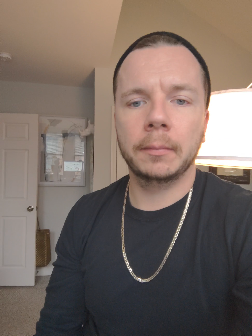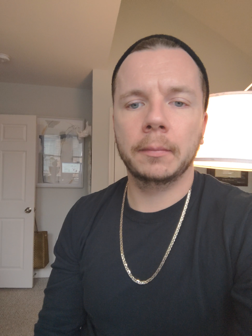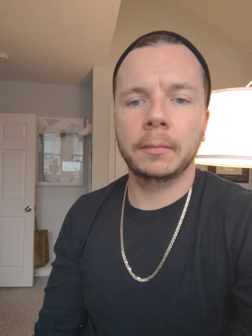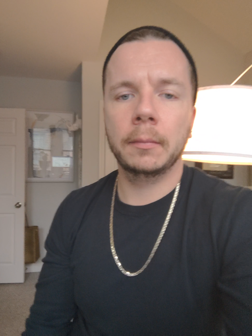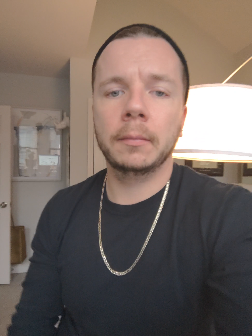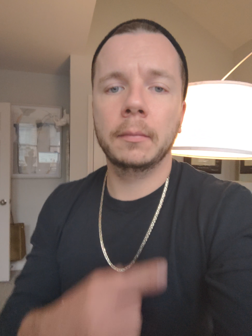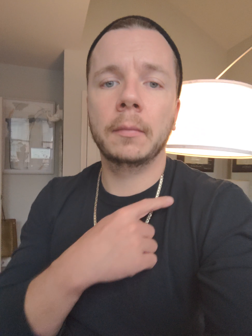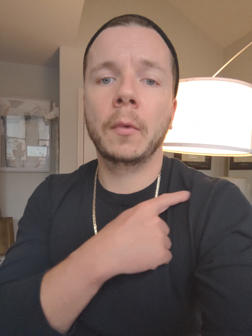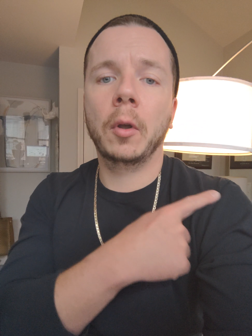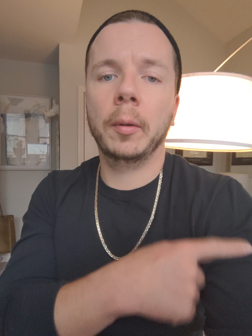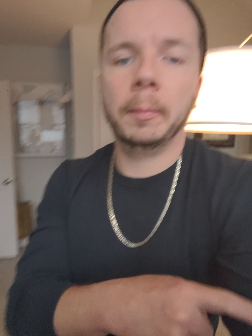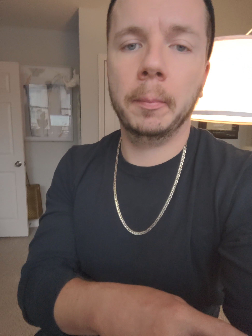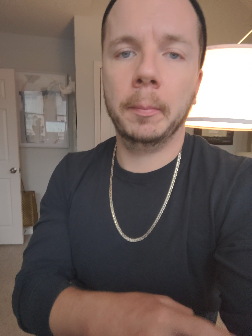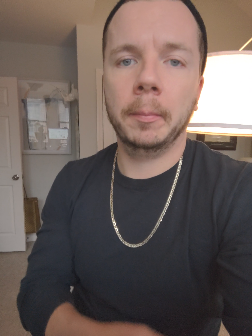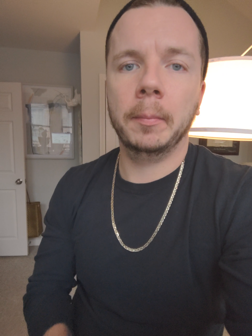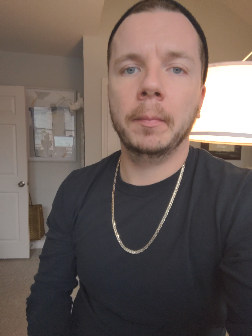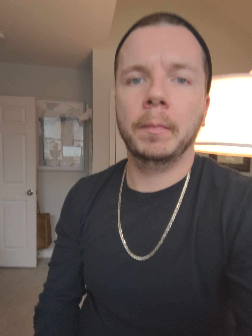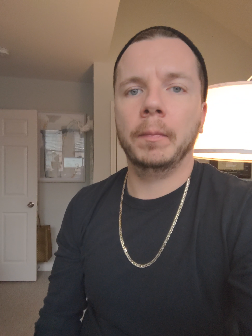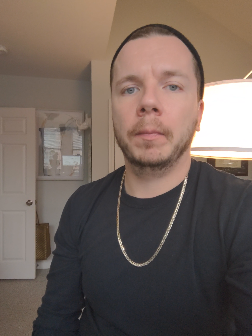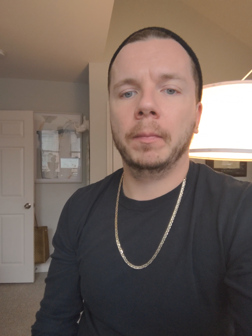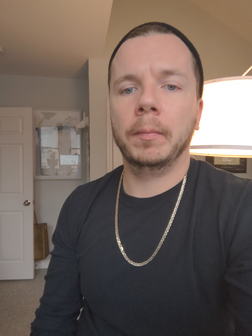arm